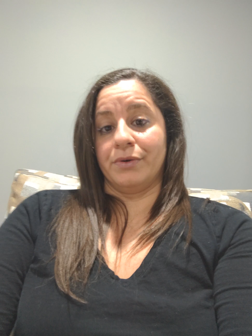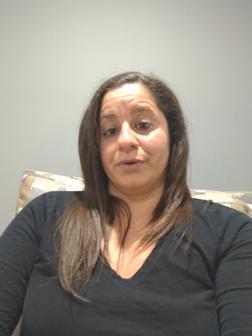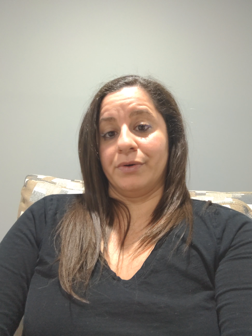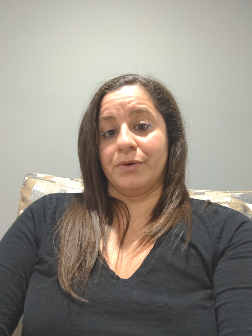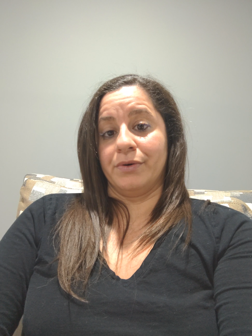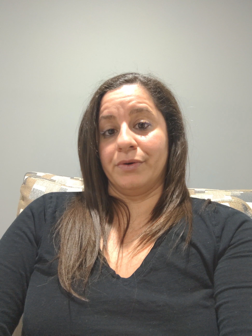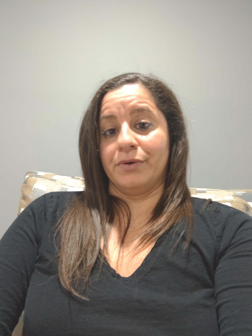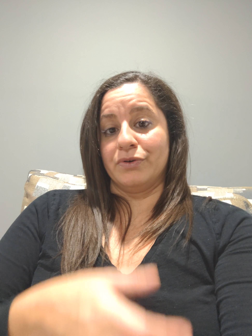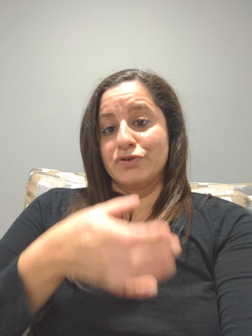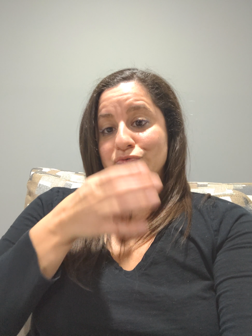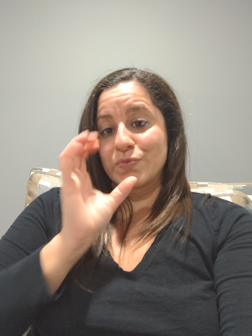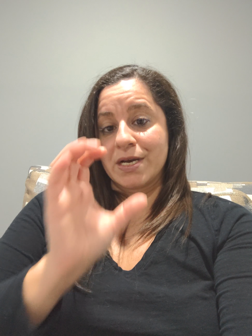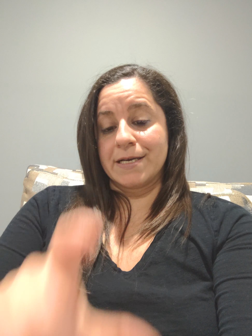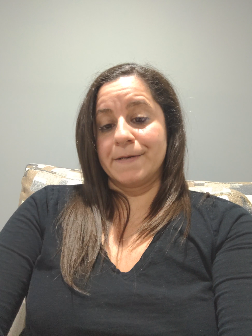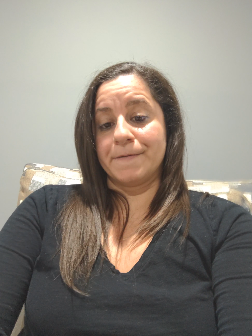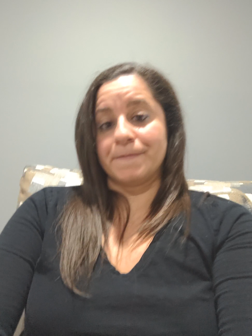drink